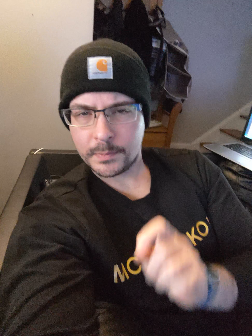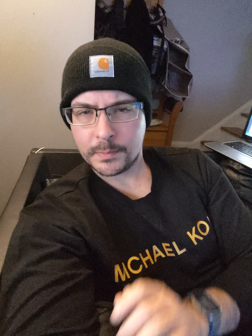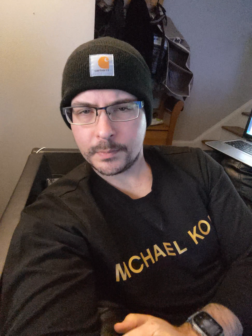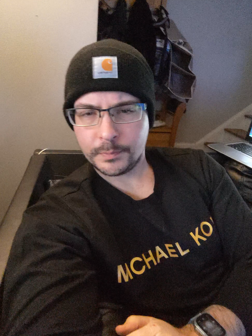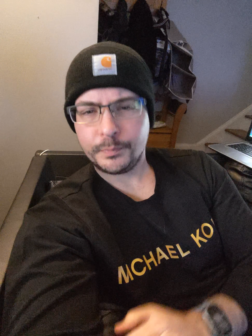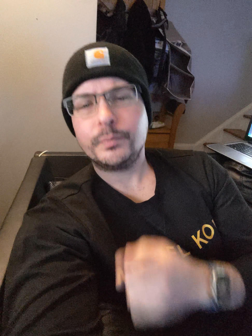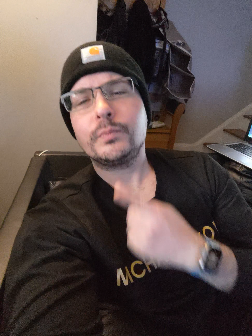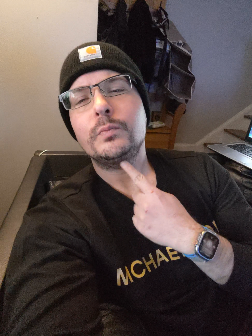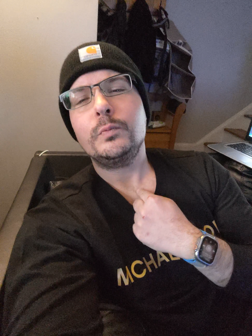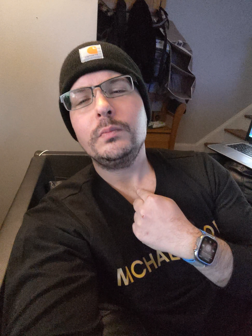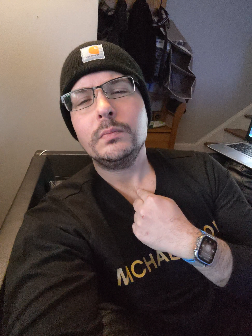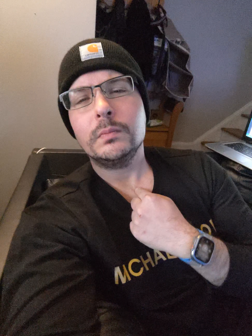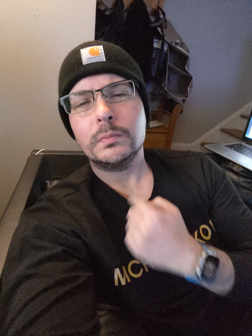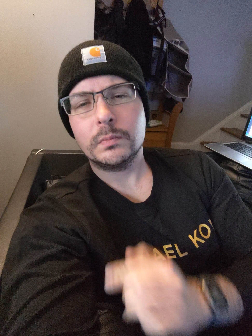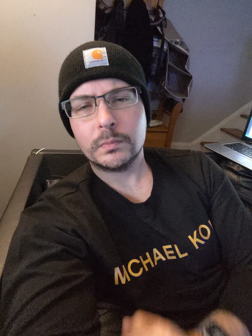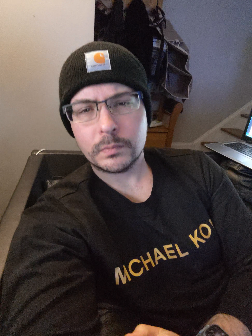thirsty